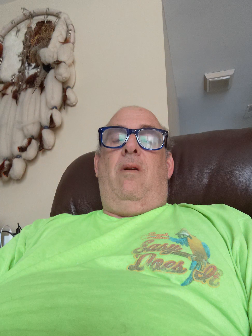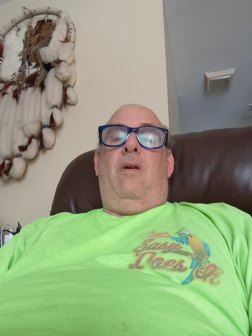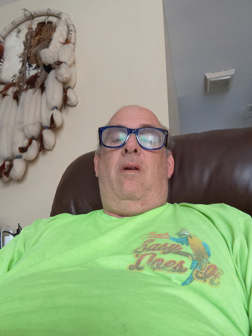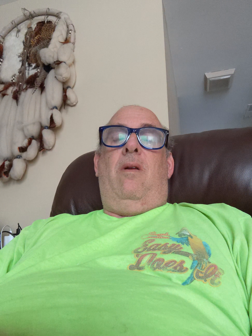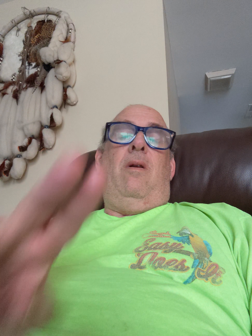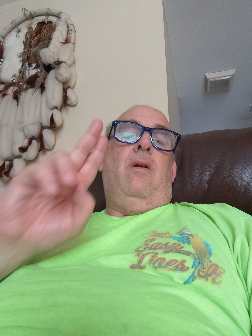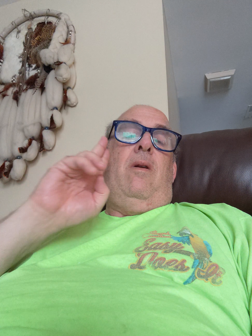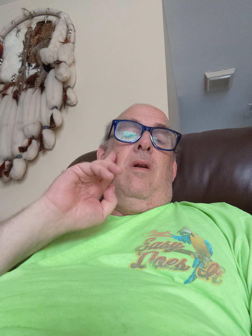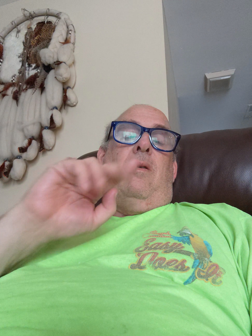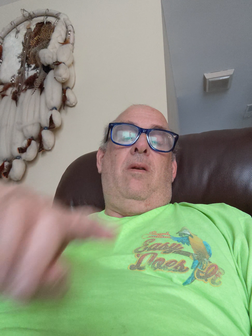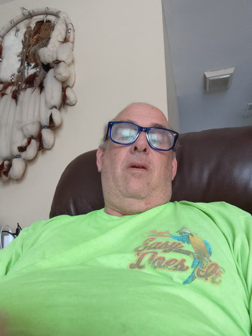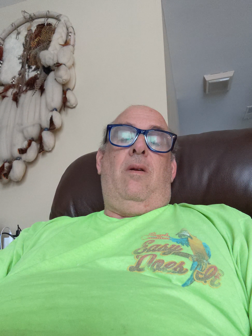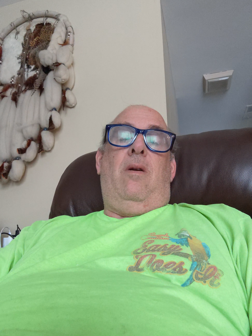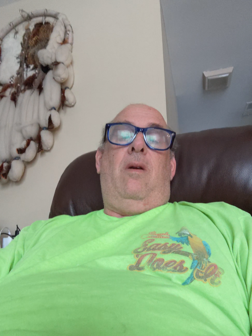uncle